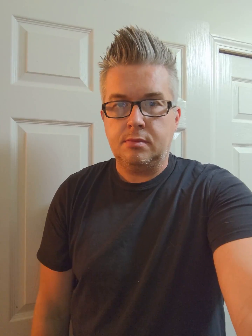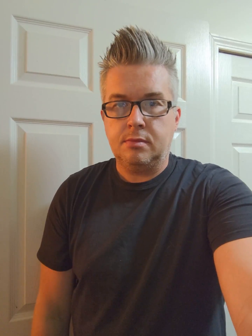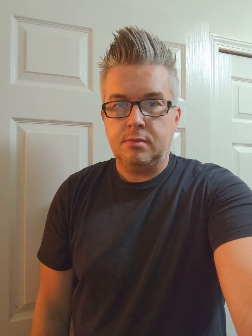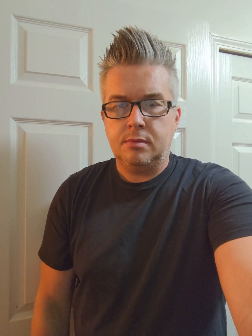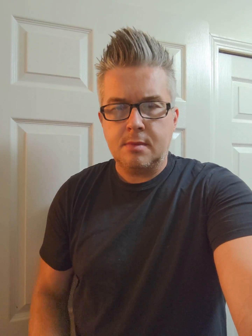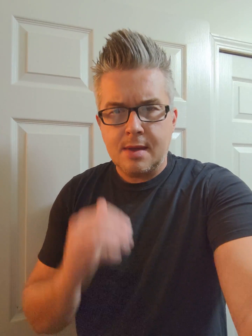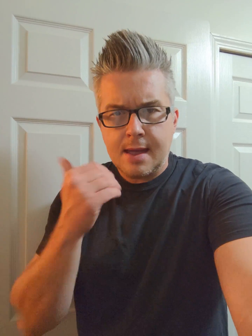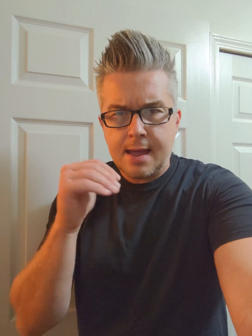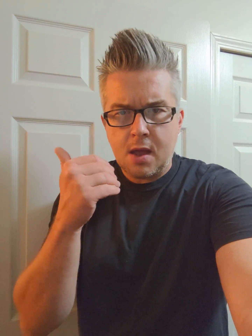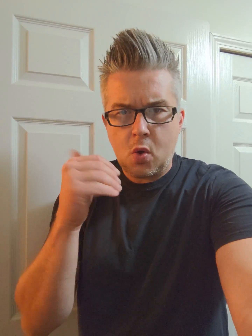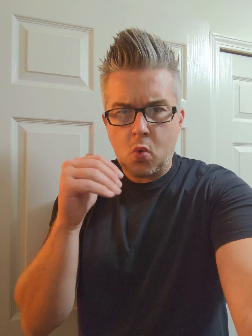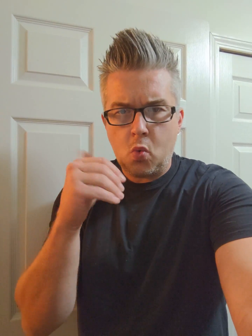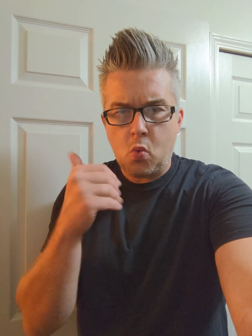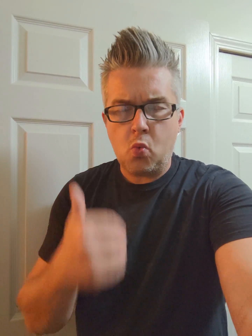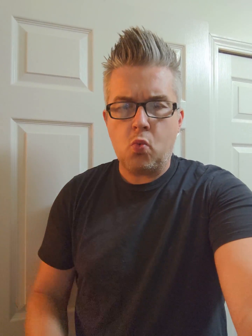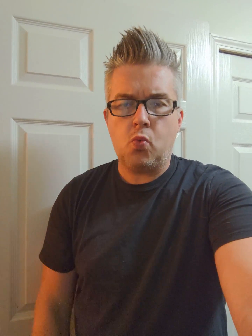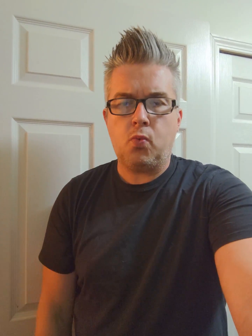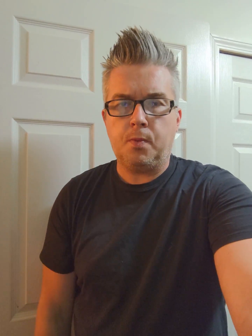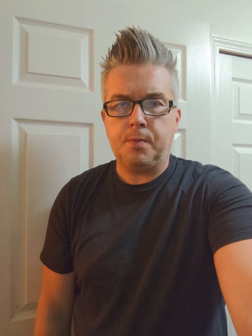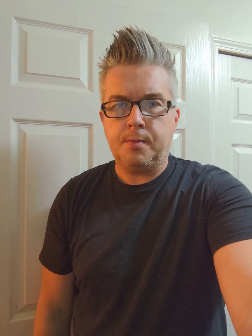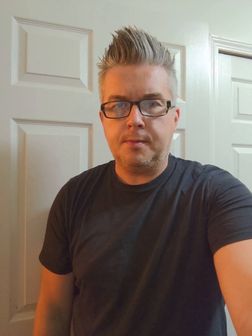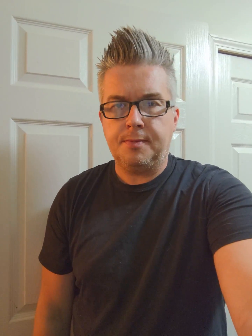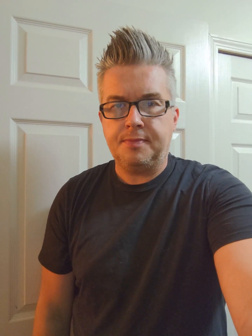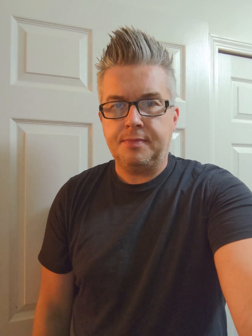how